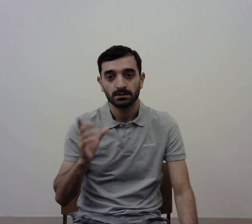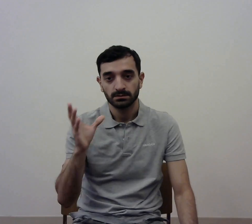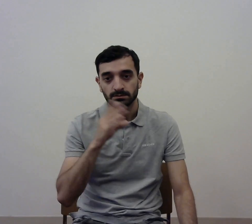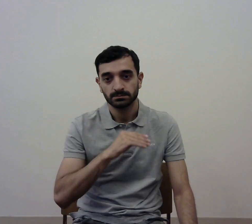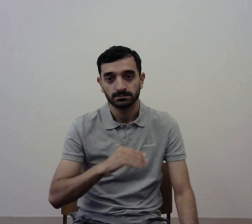bilmək